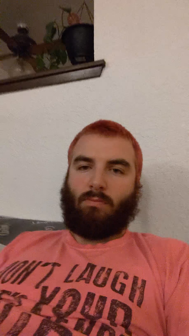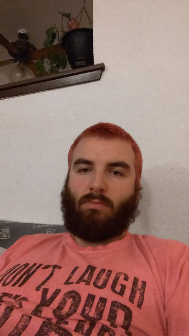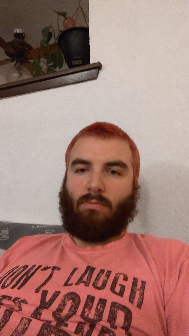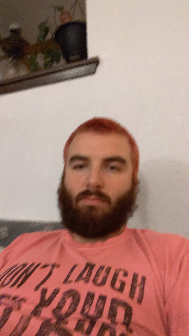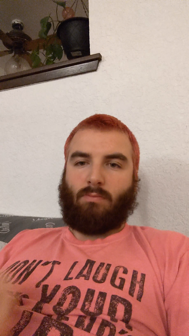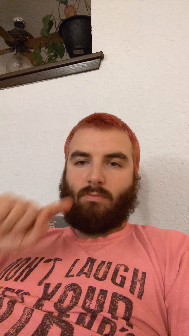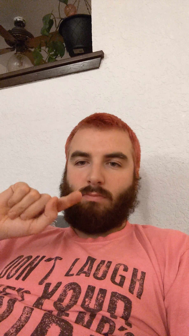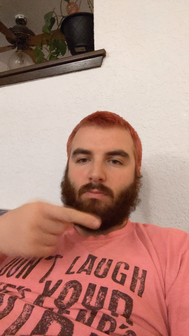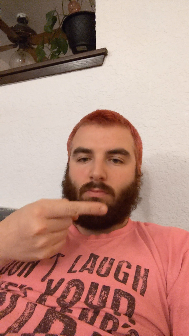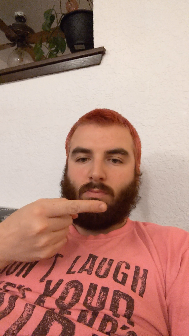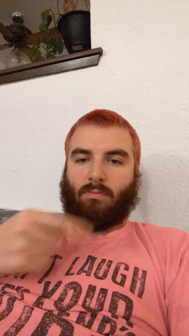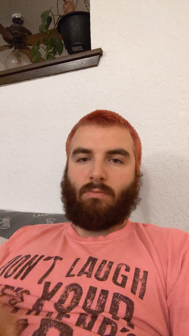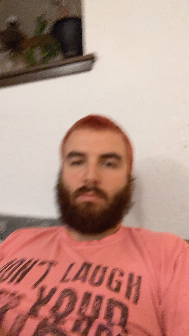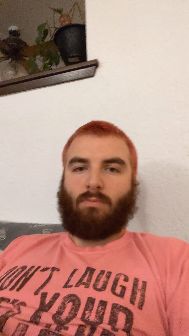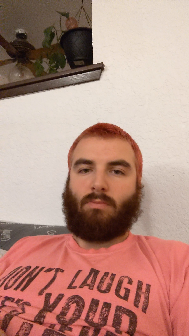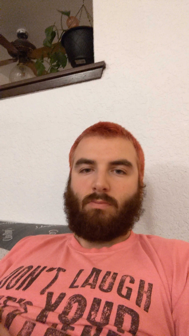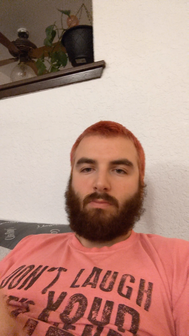hurt